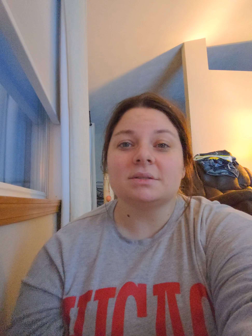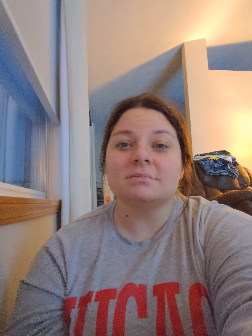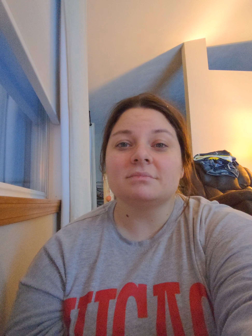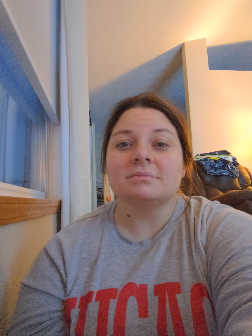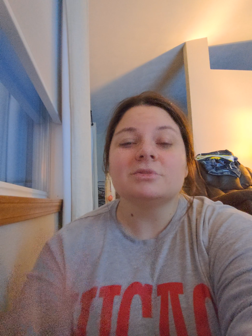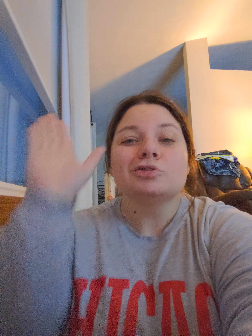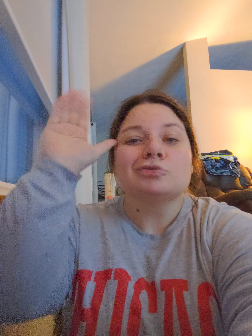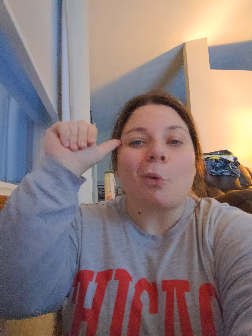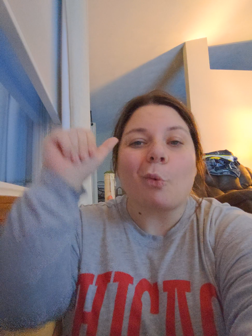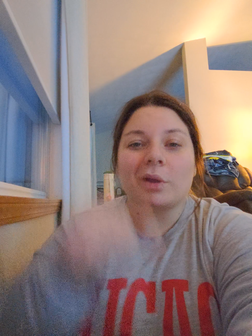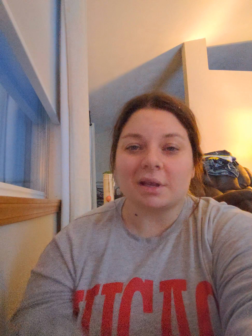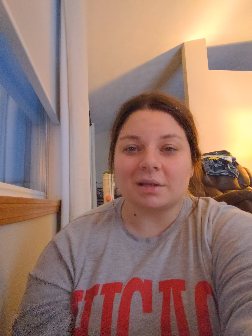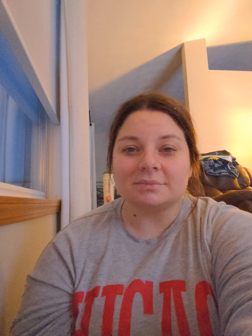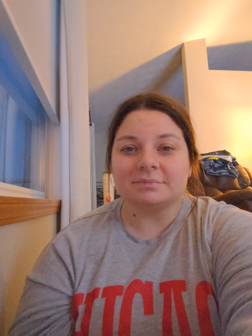donkey